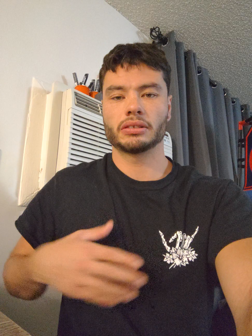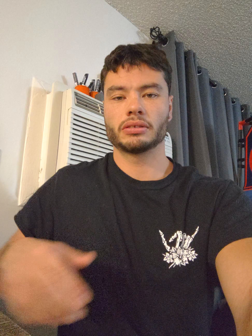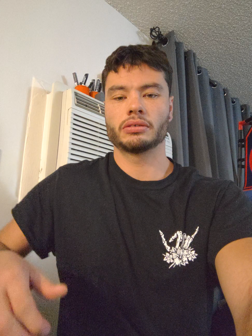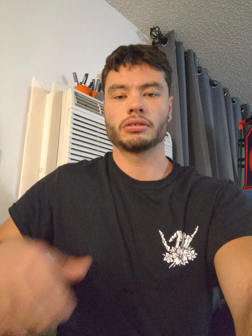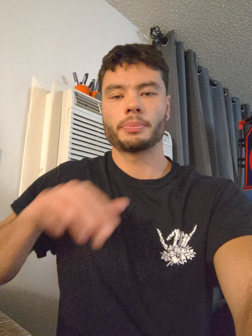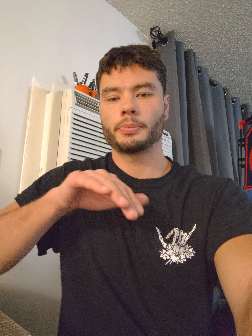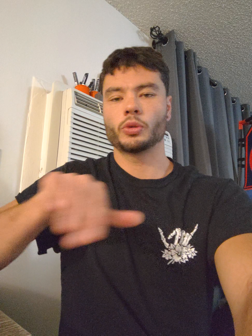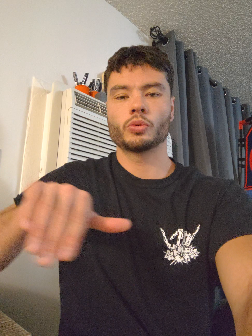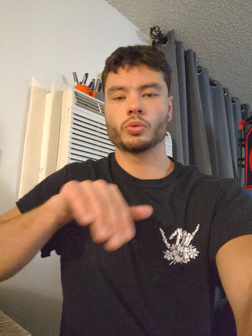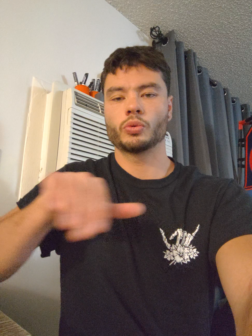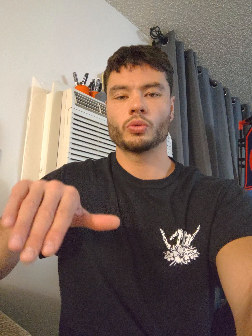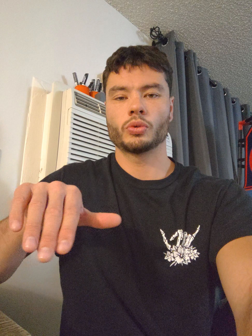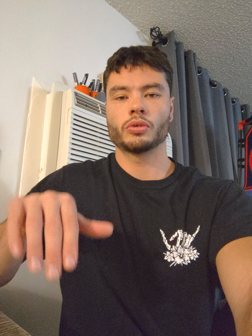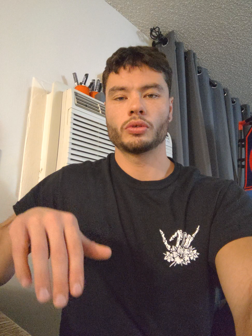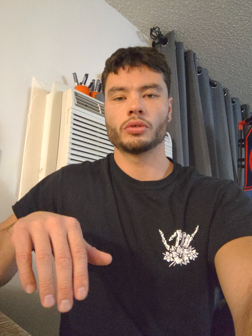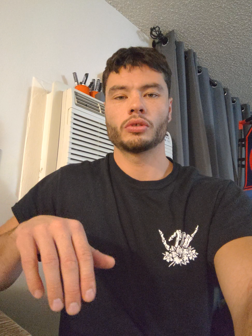pool